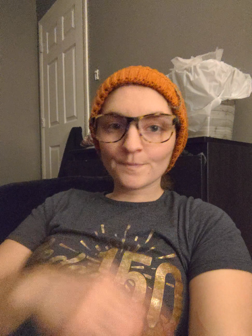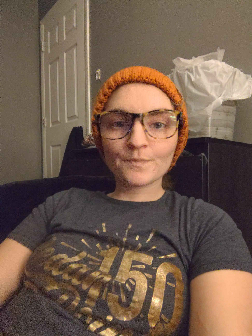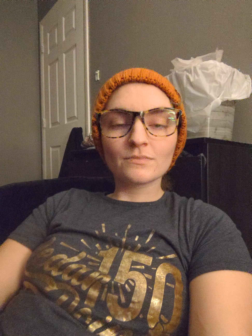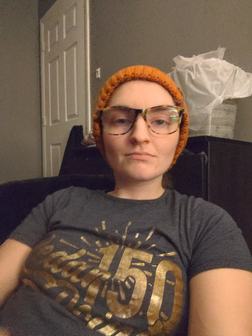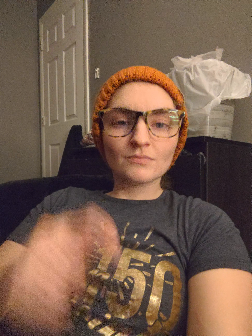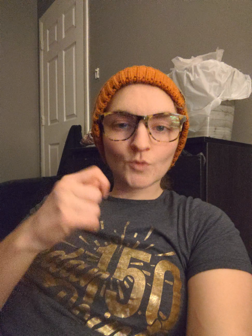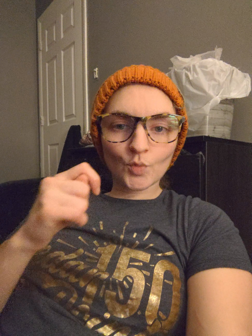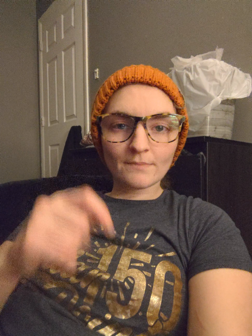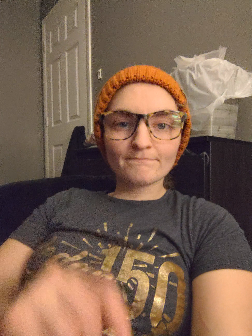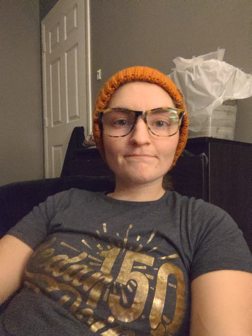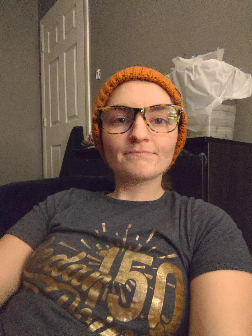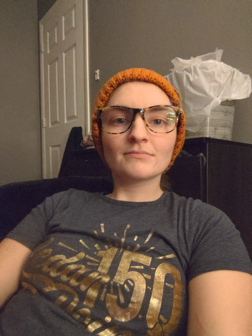toy